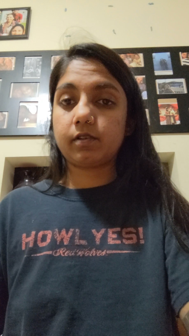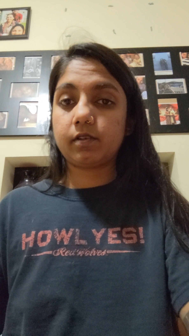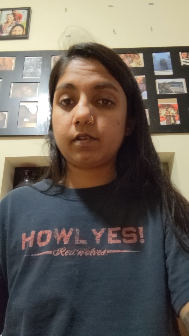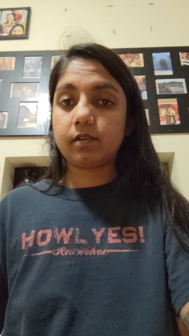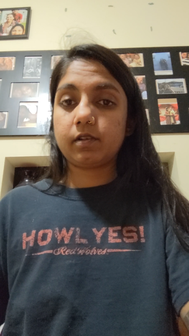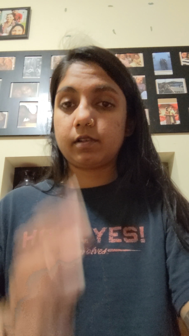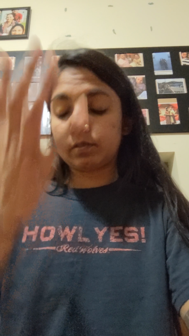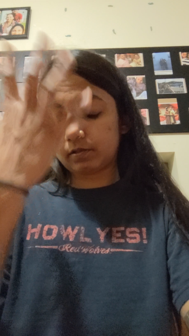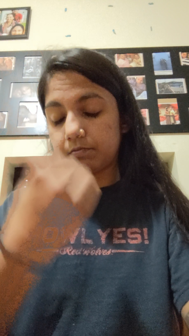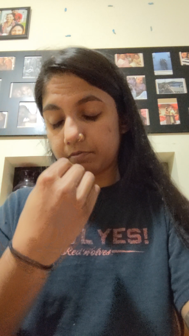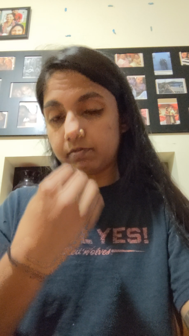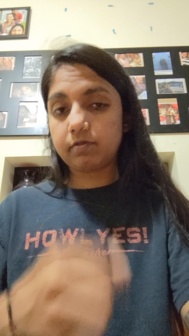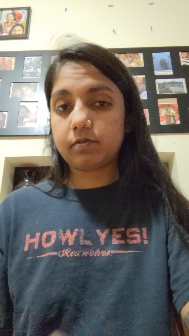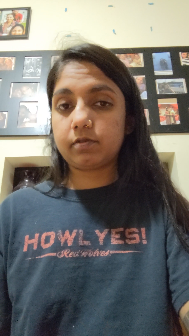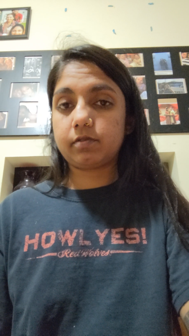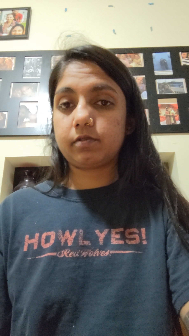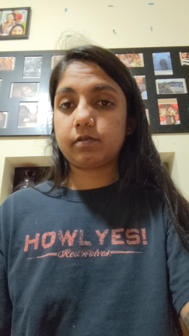asleep